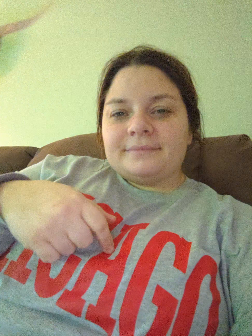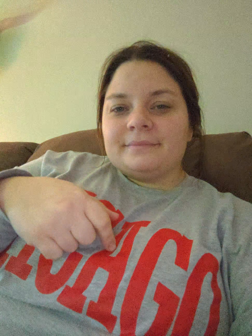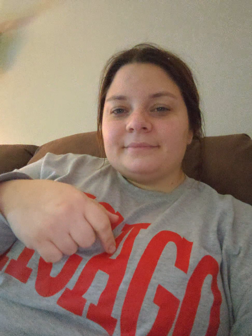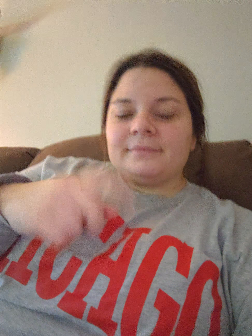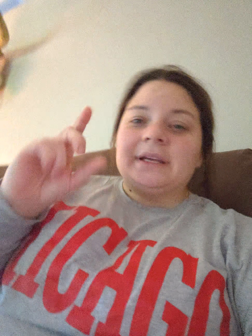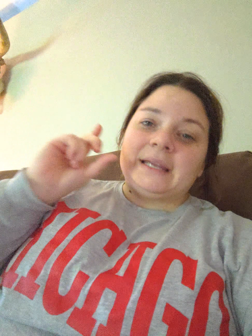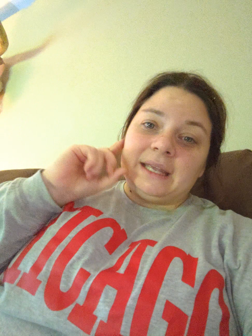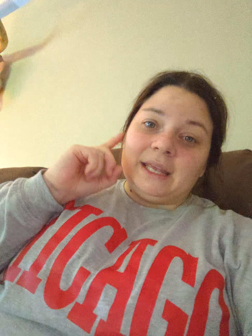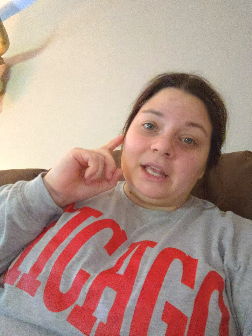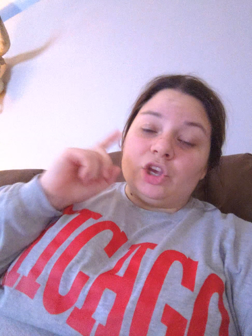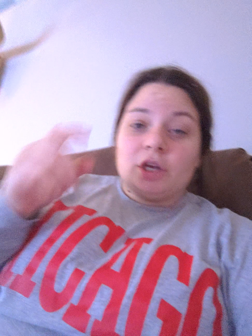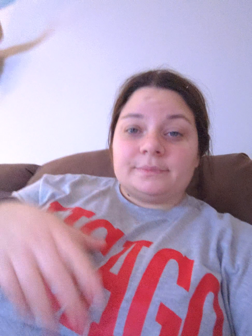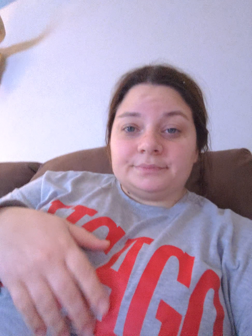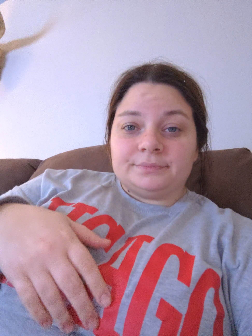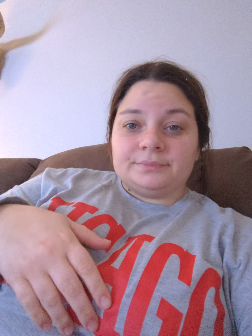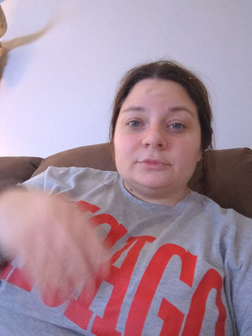ear